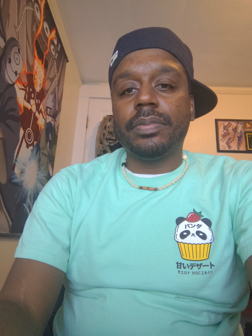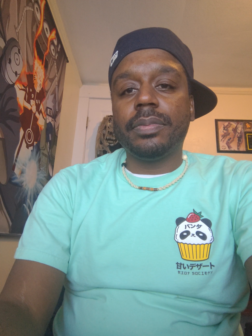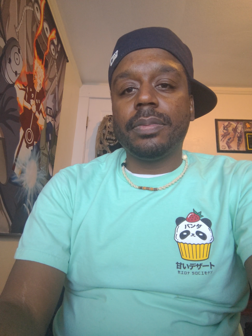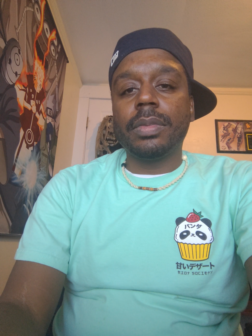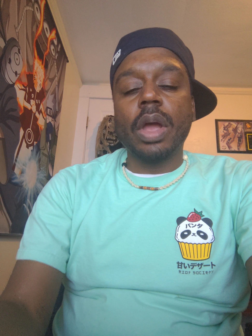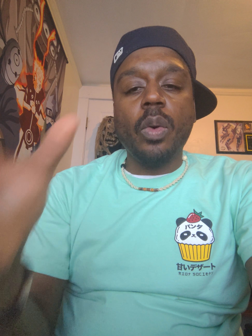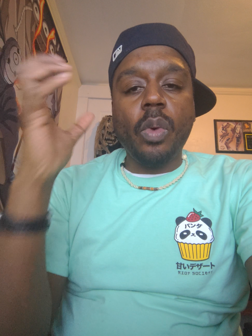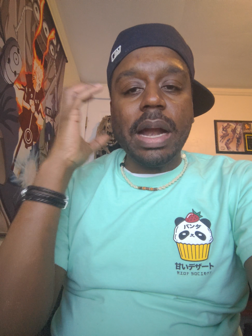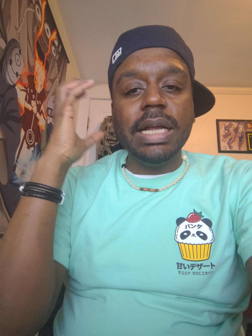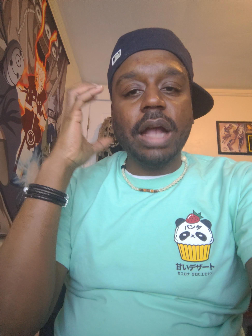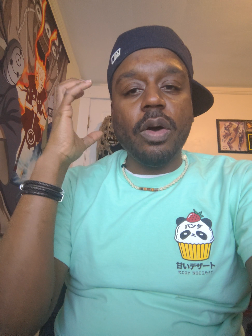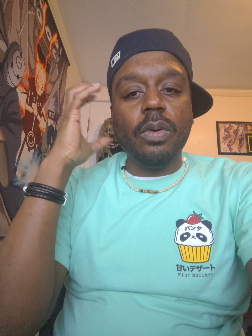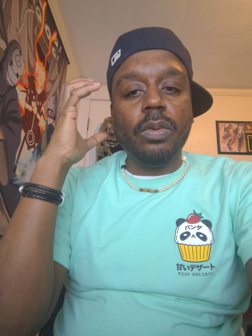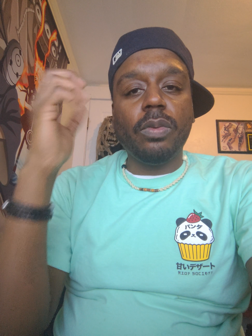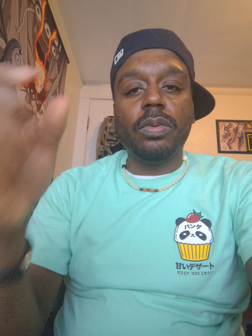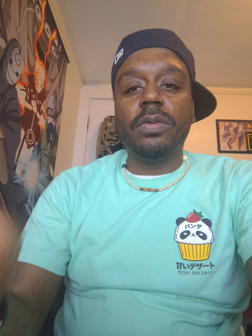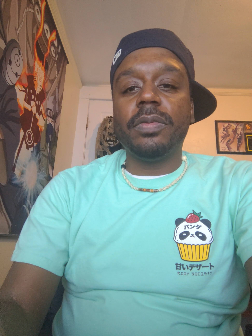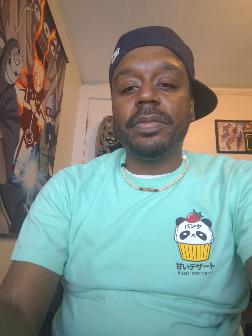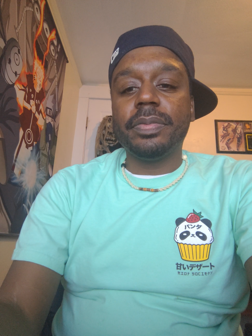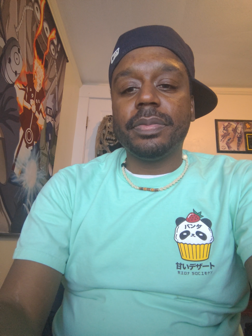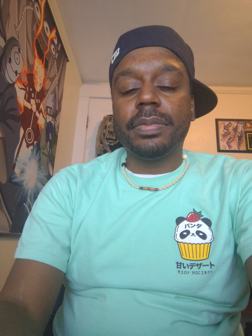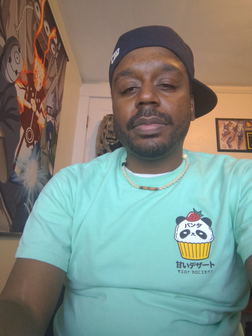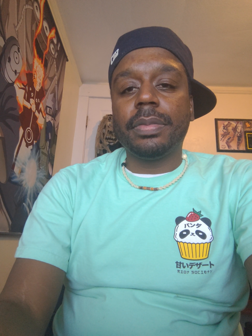radio